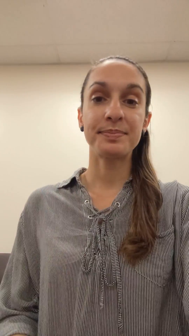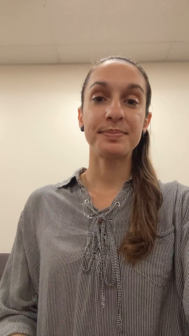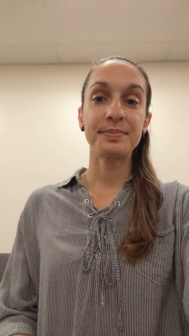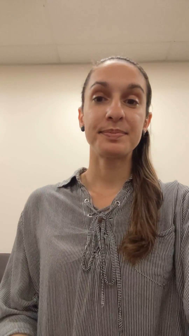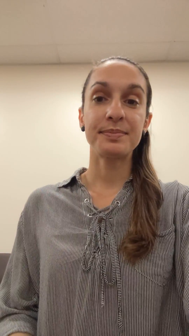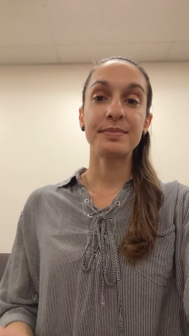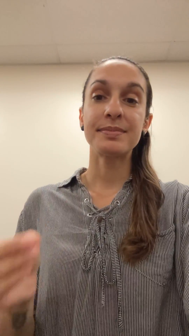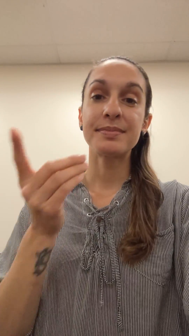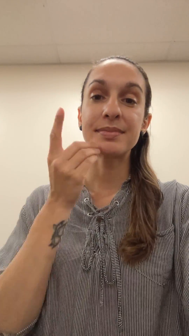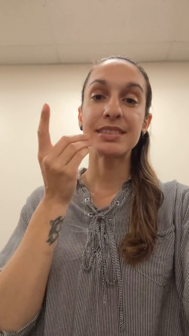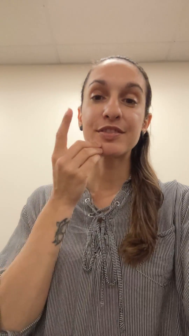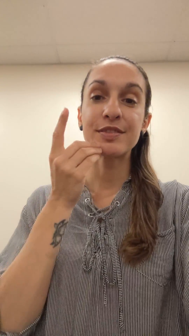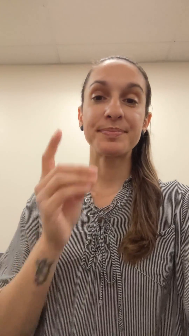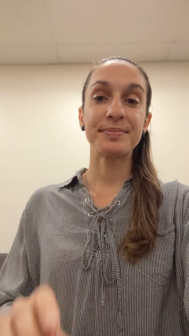dinner